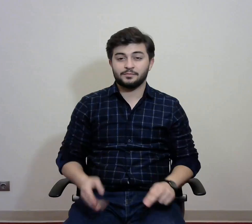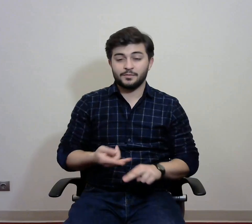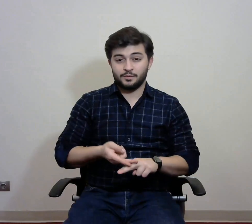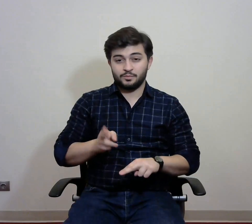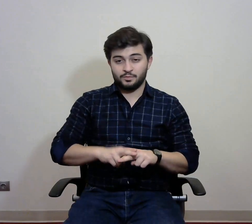bu